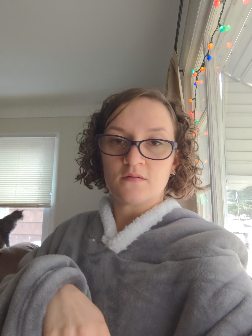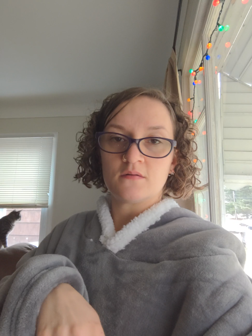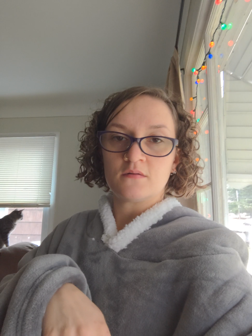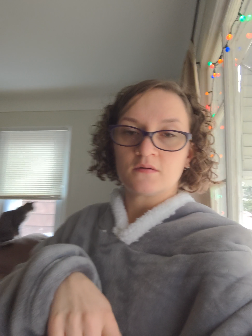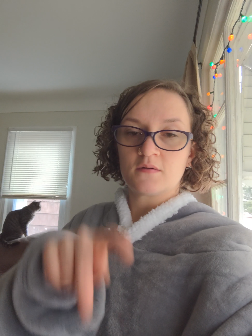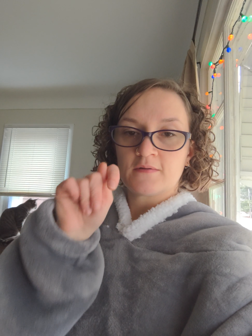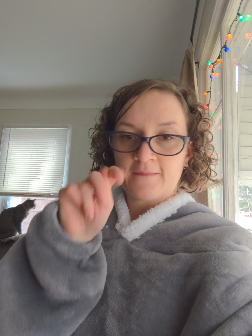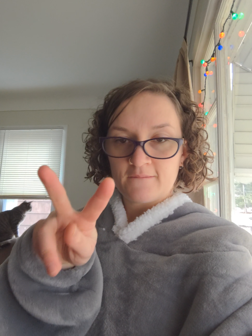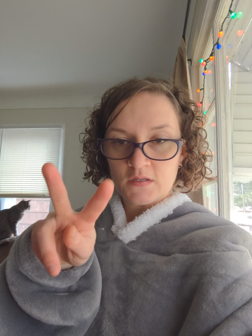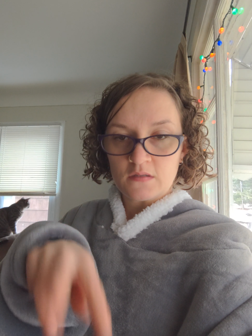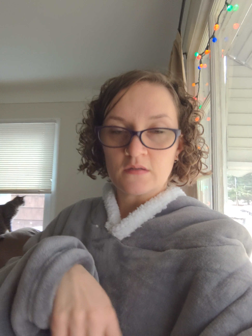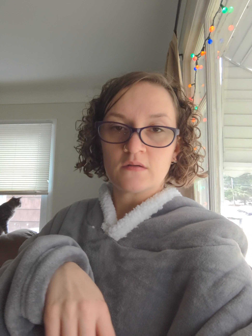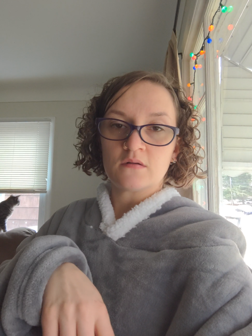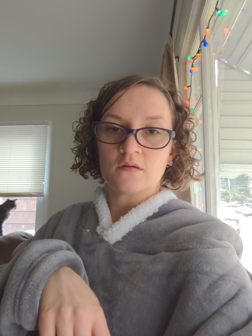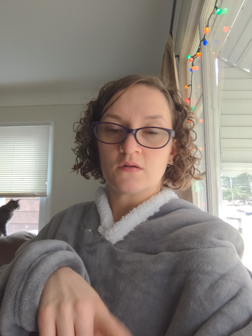TV